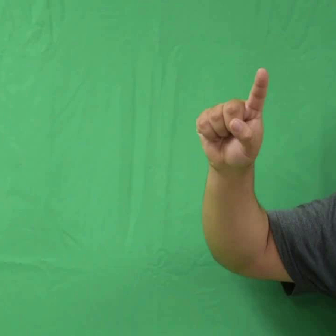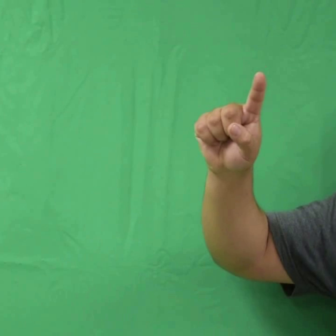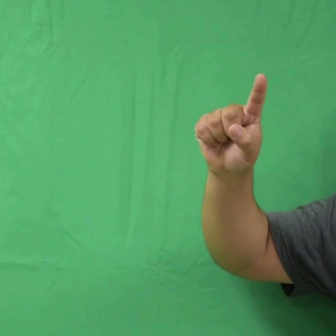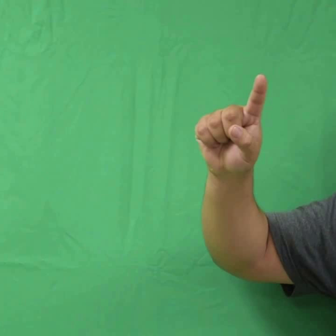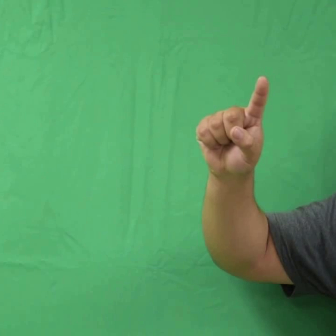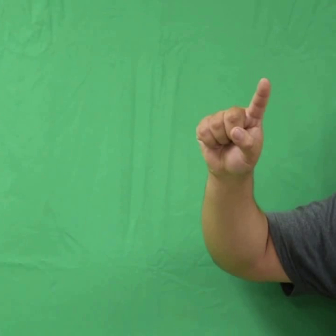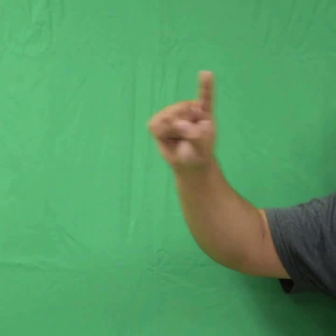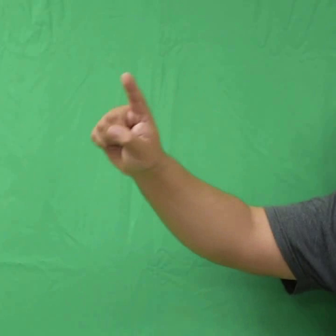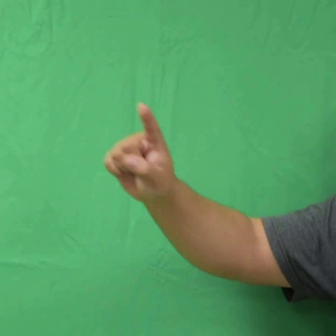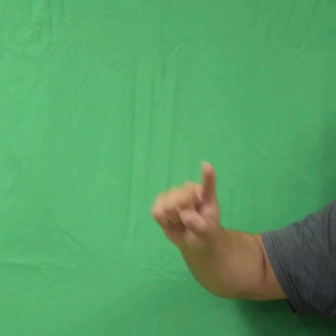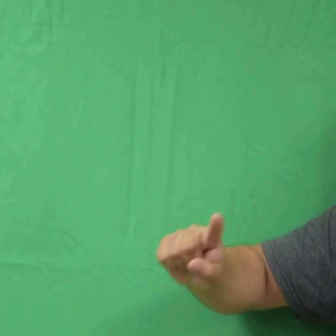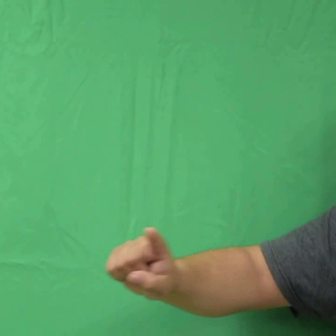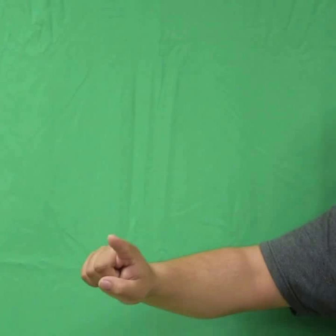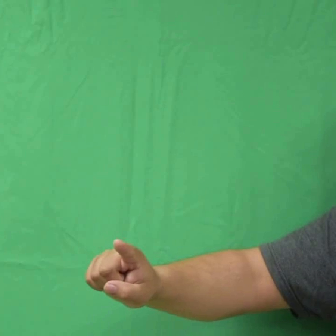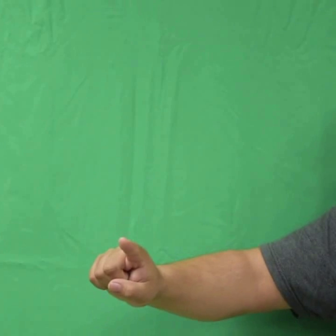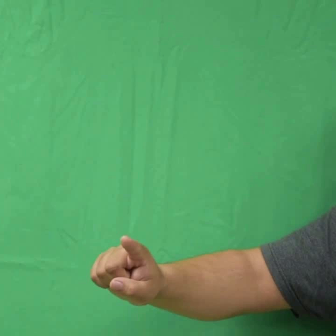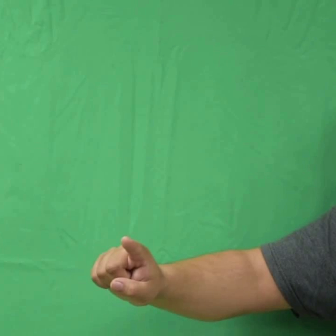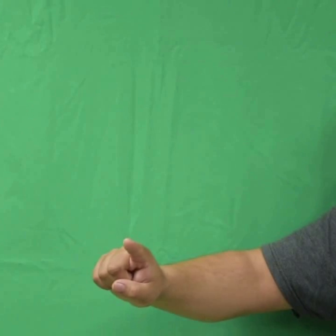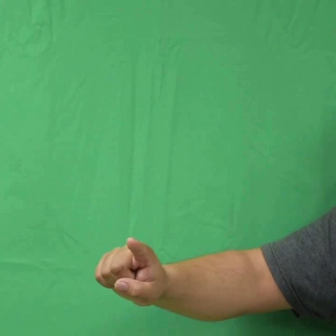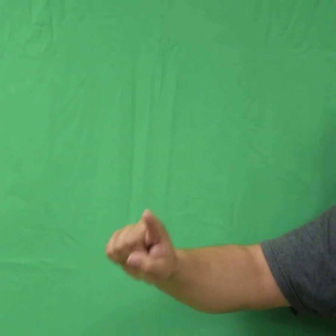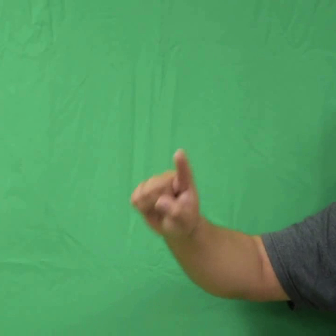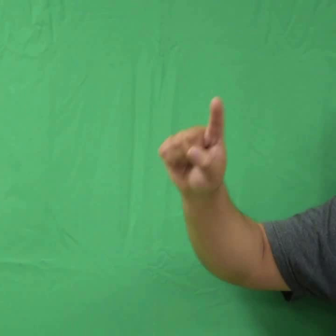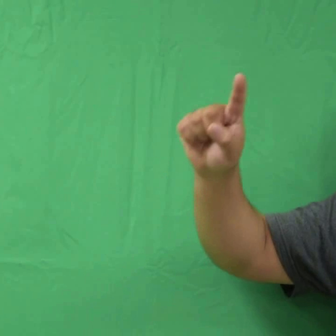Z